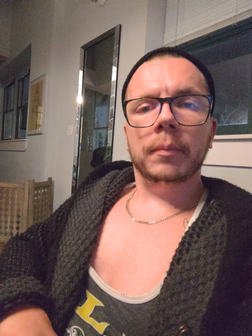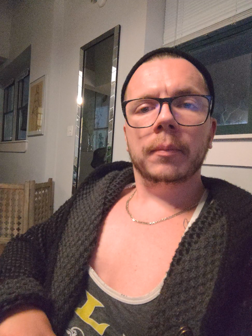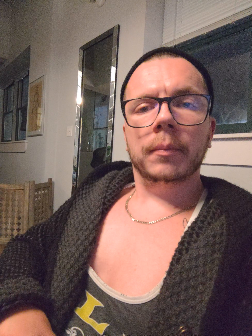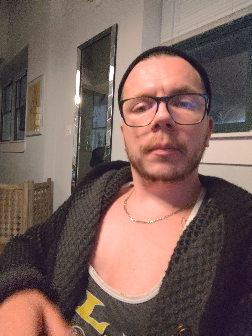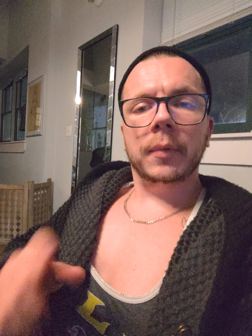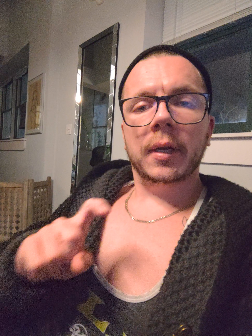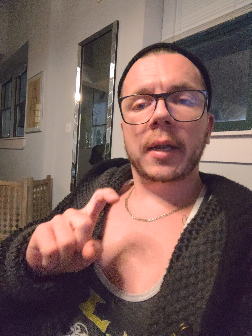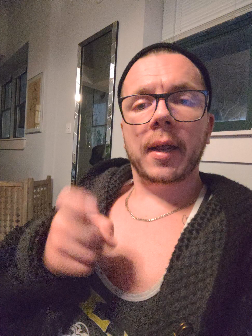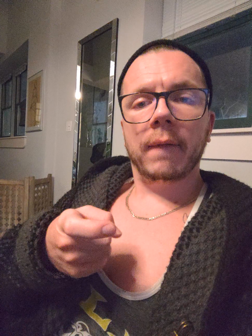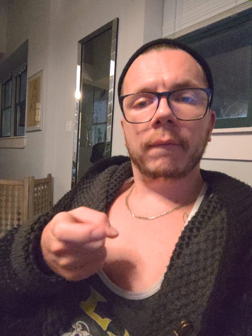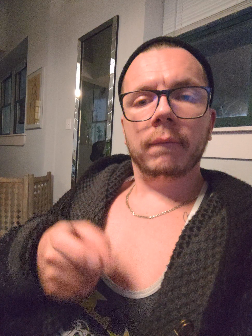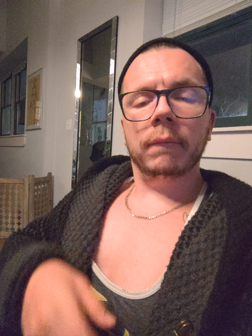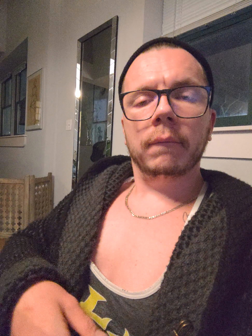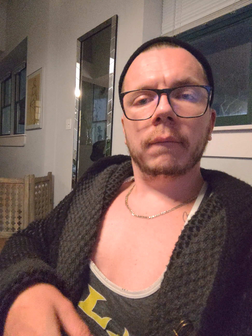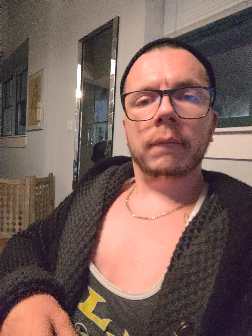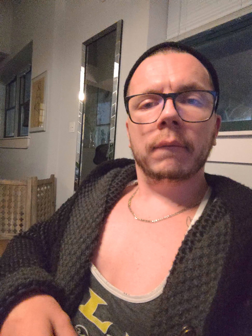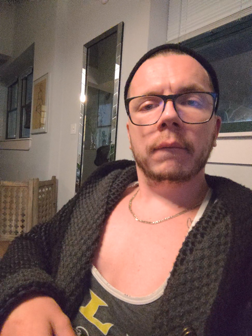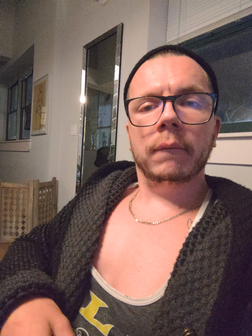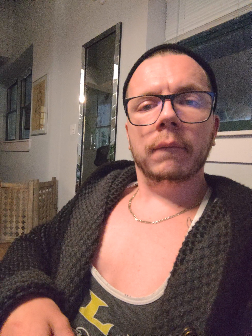gift